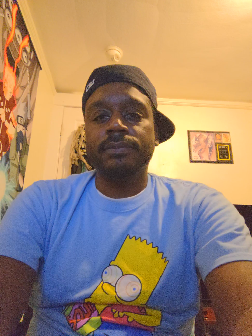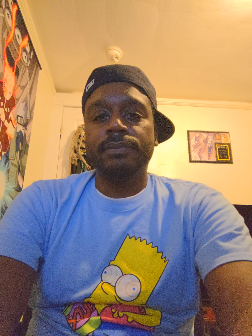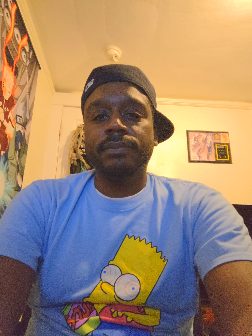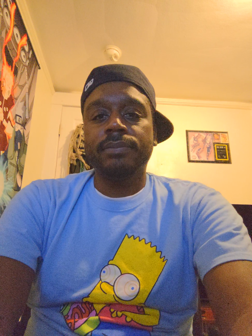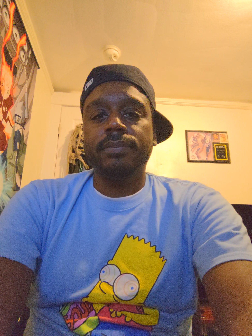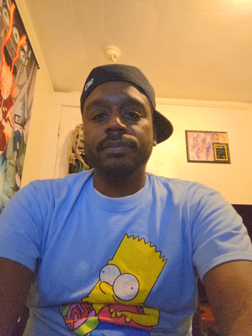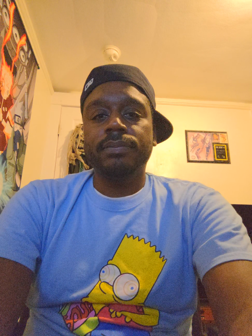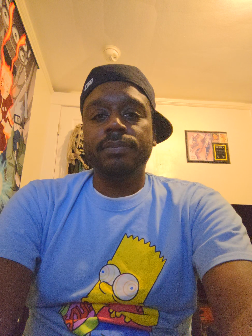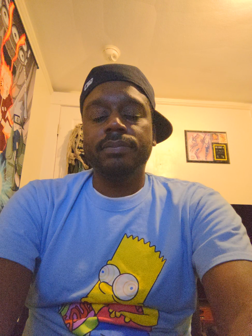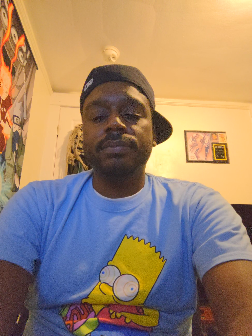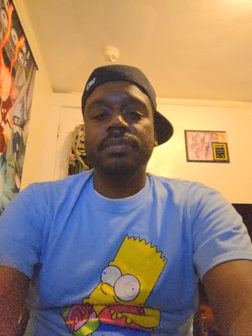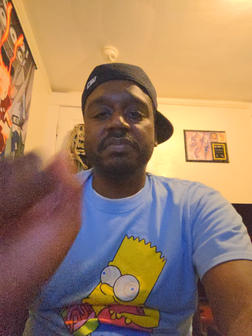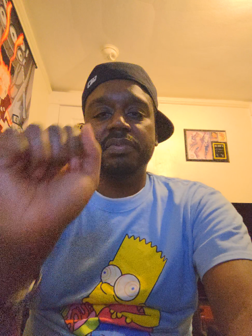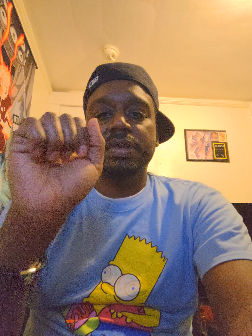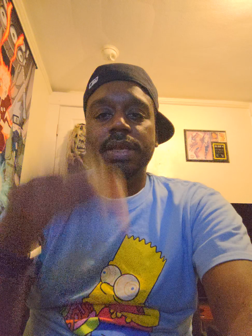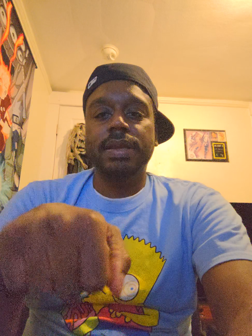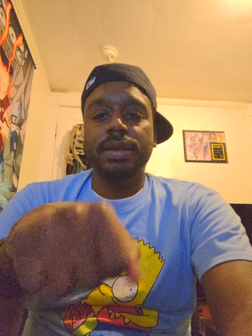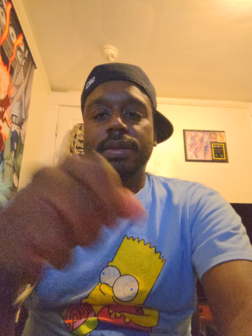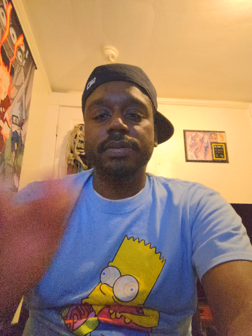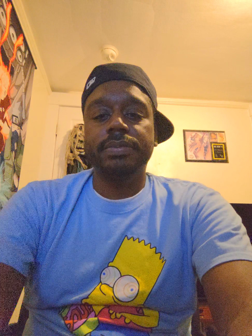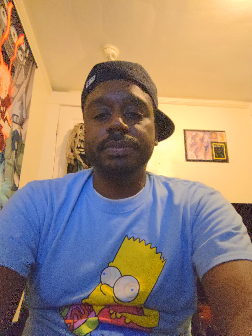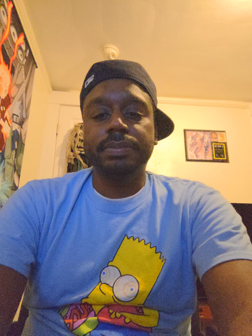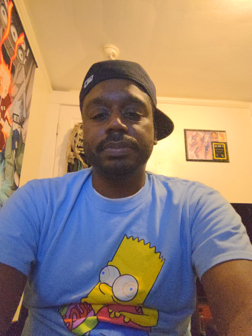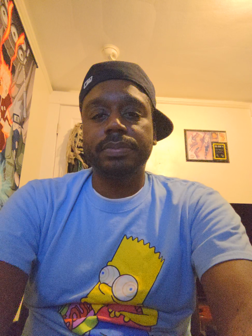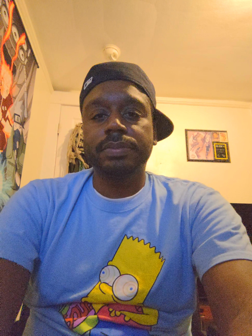can